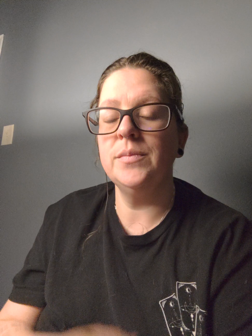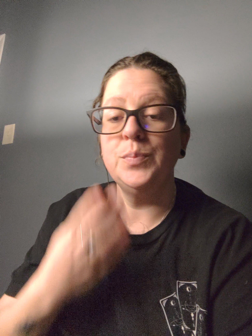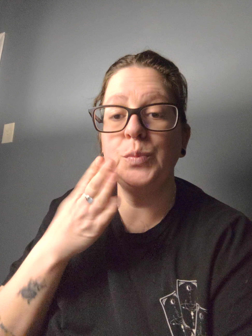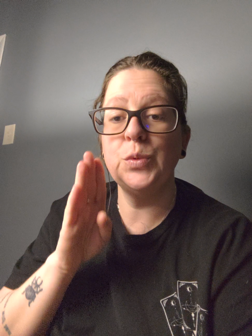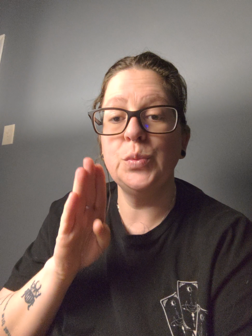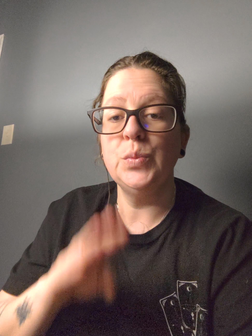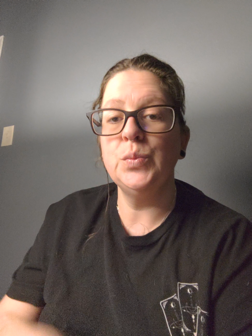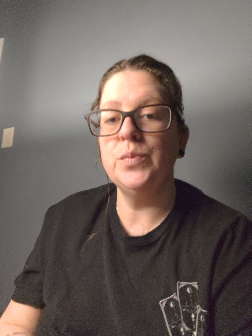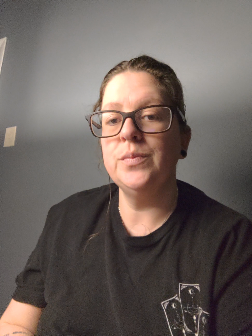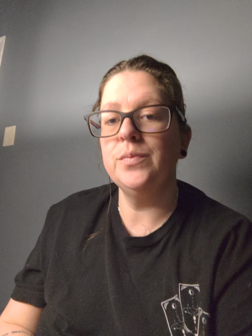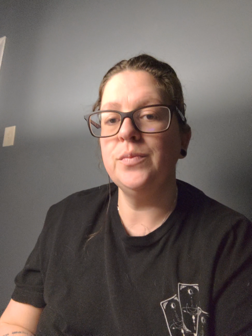blue